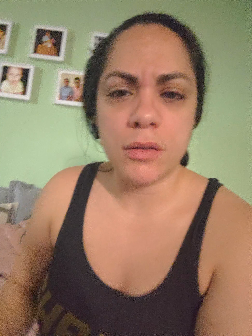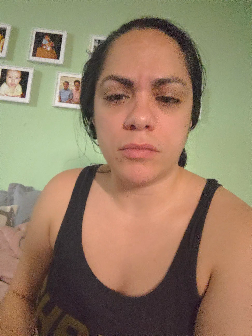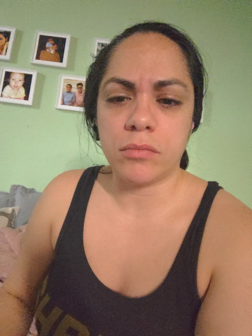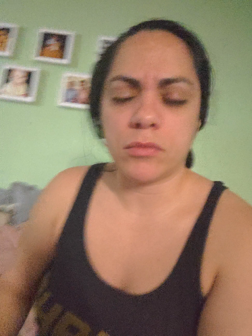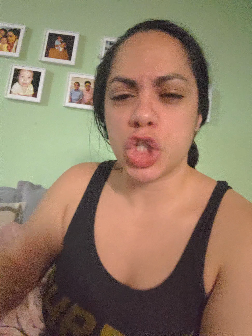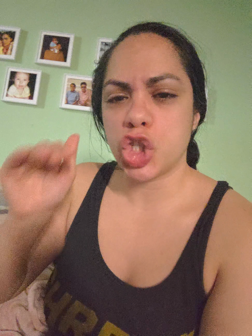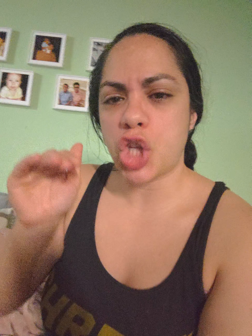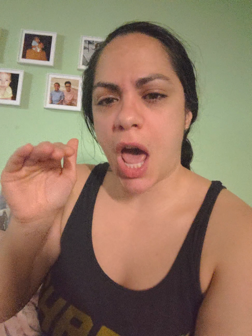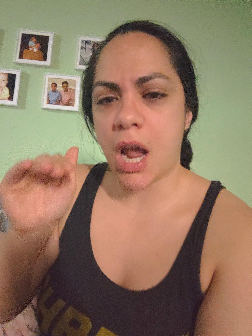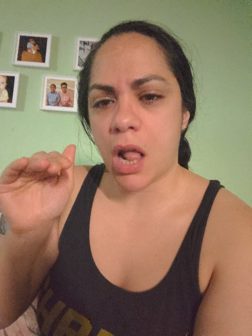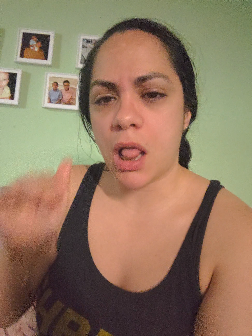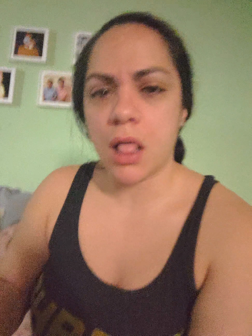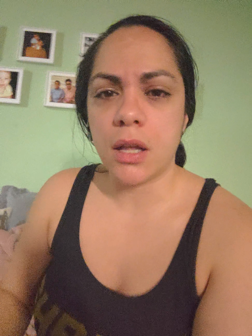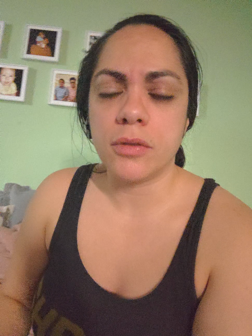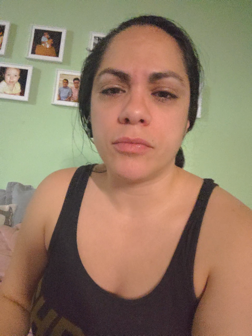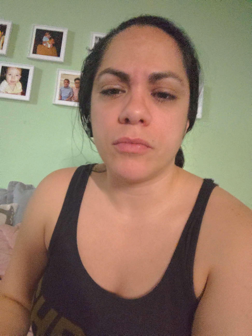child